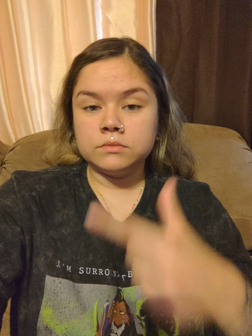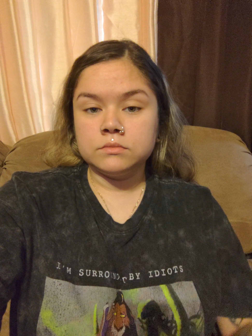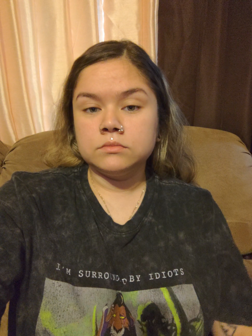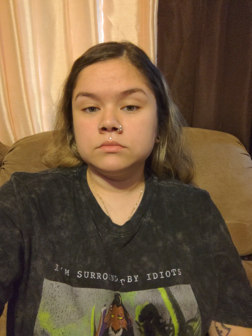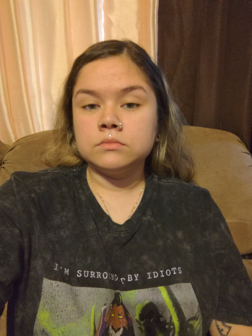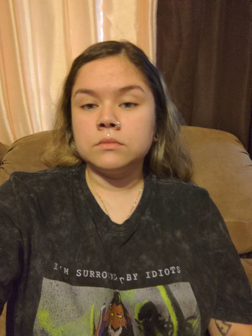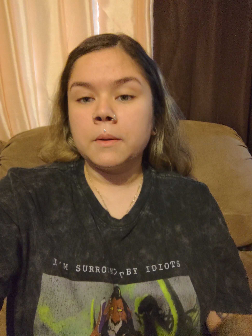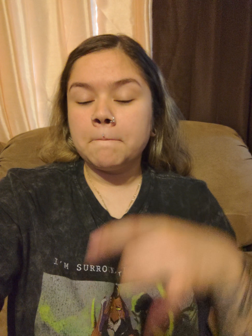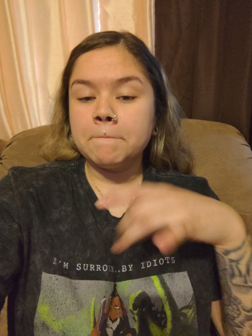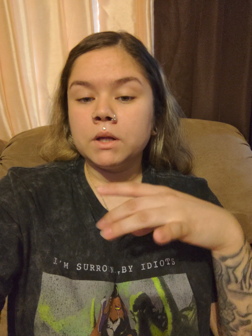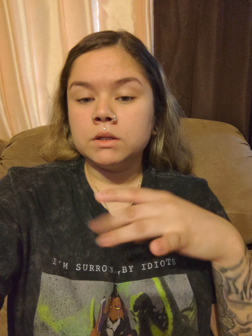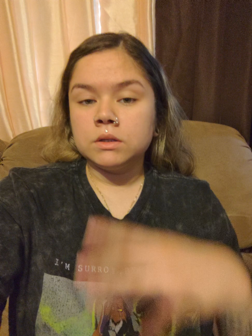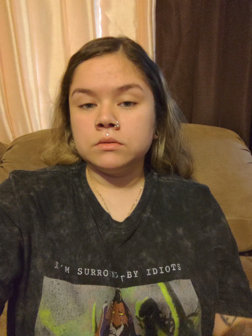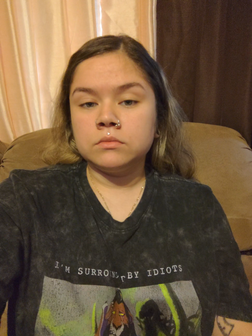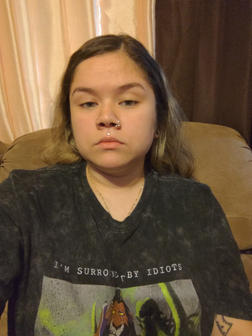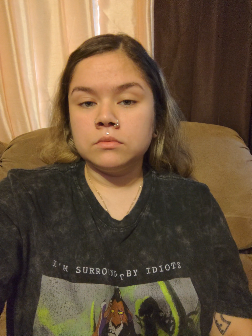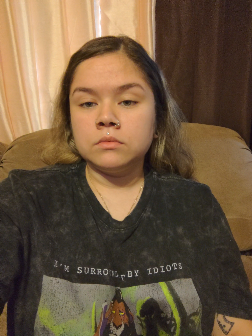pumpkin